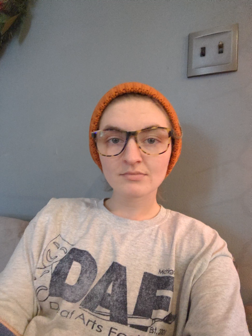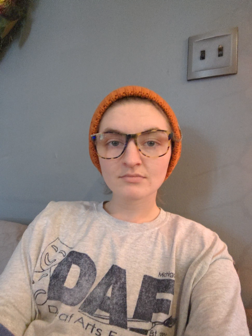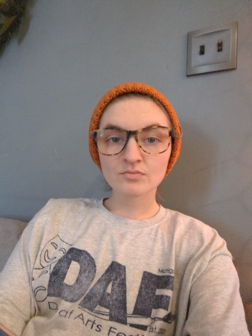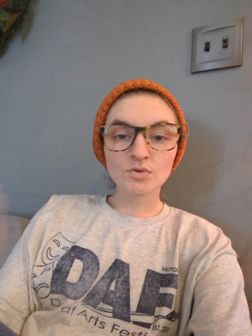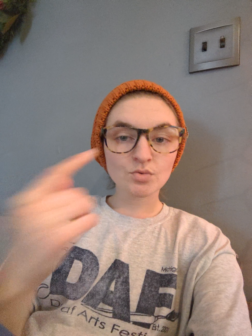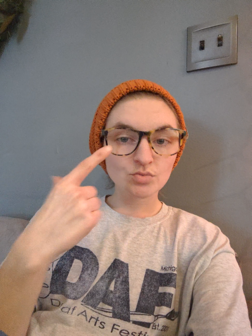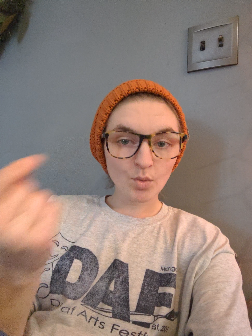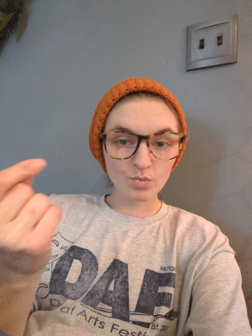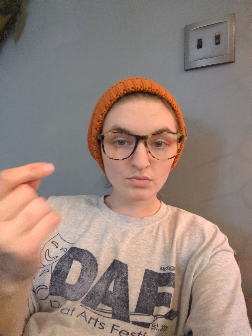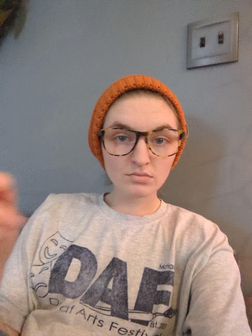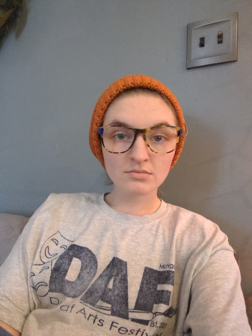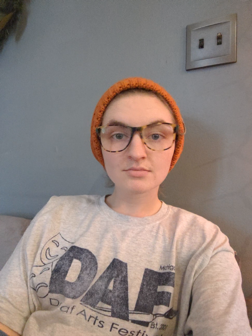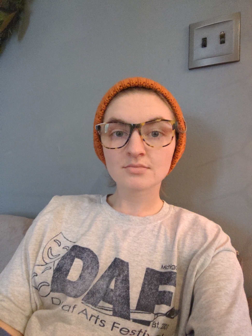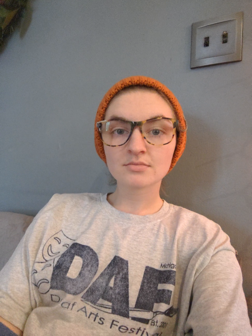go